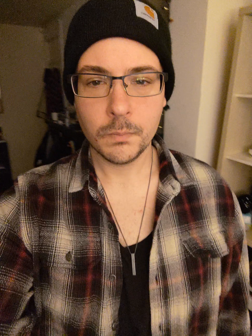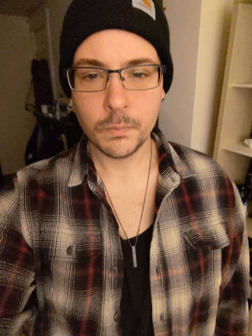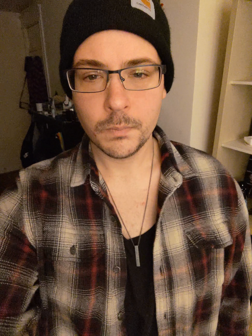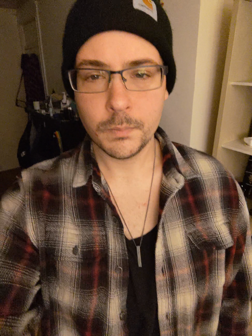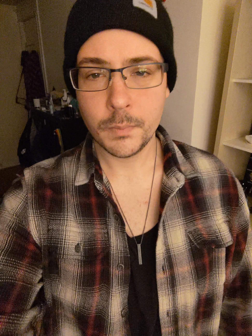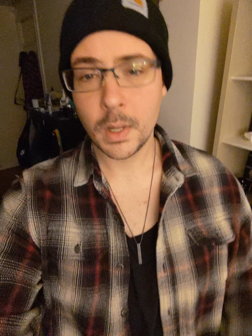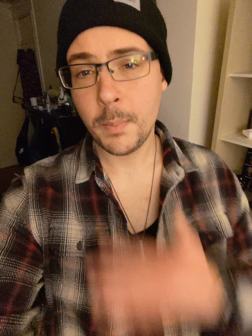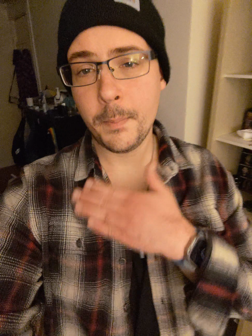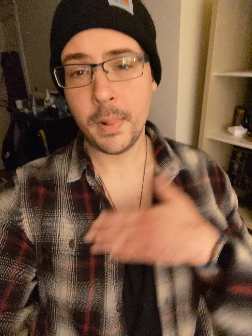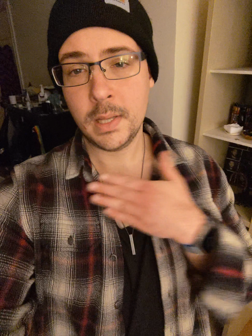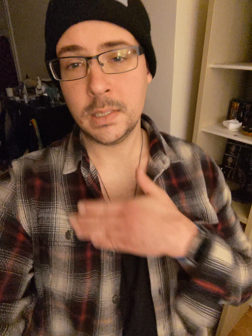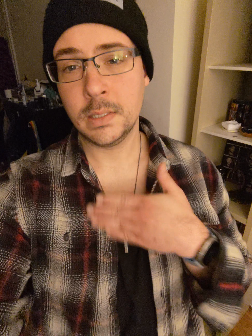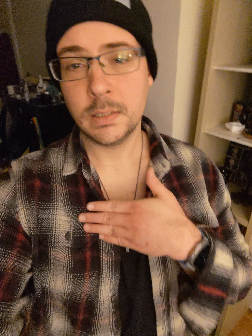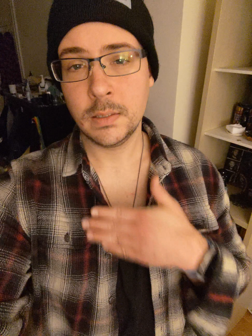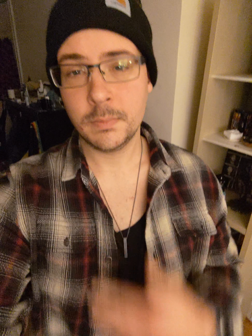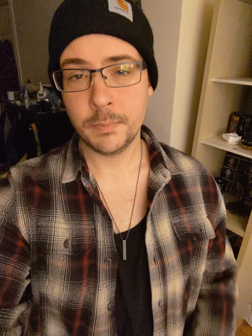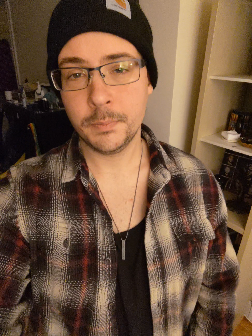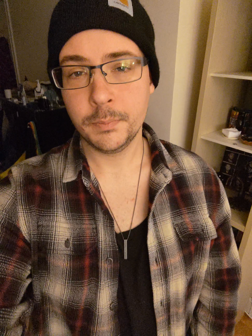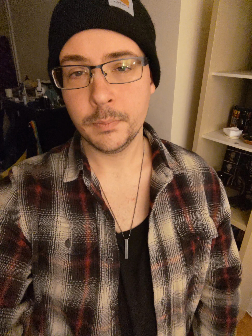please